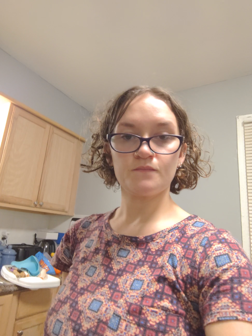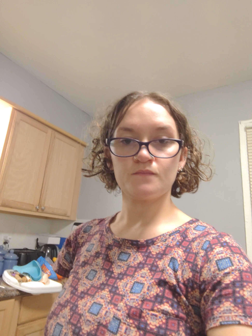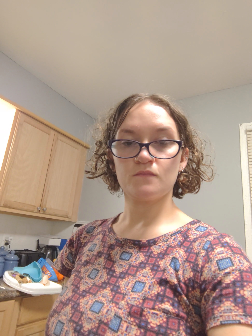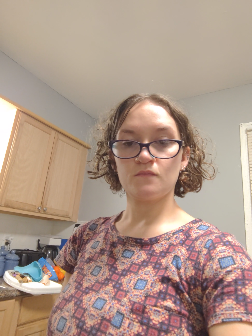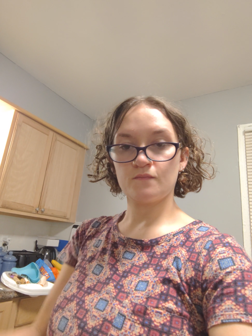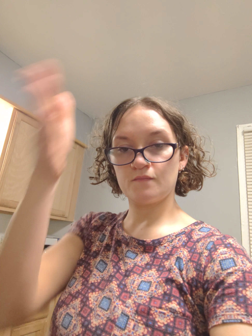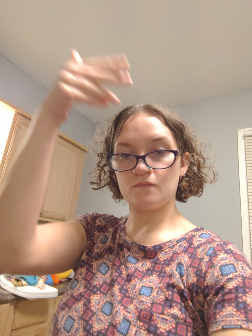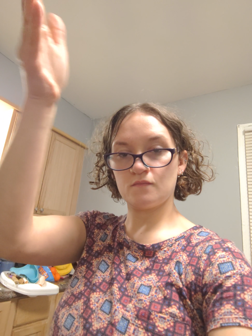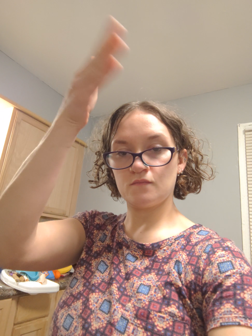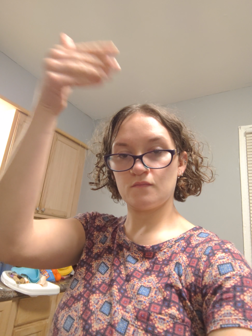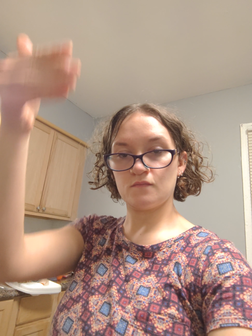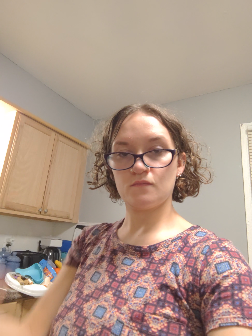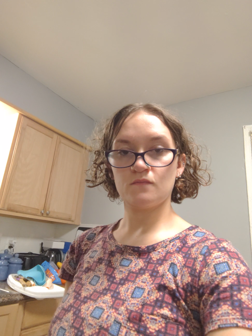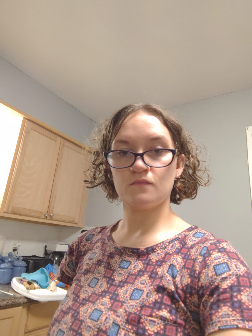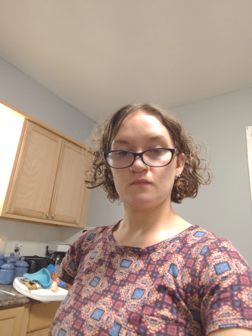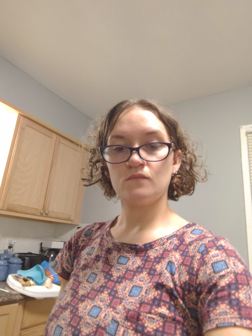flag